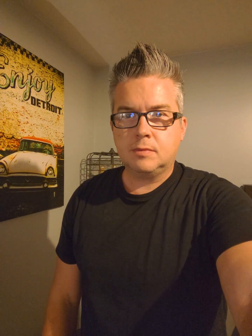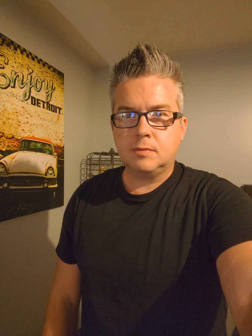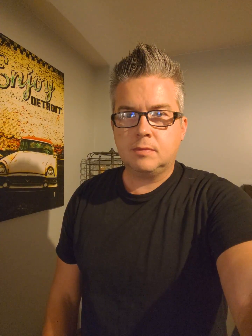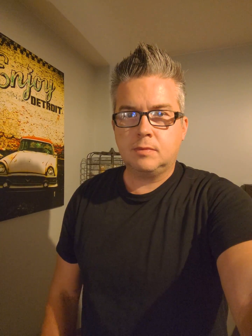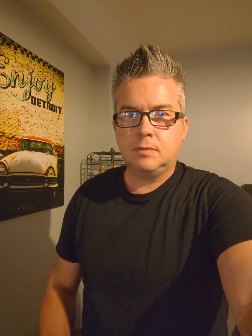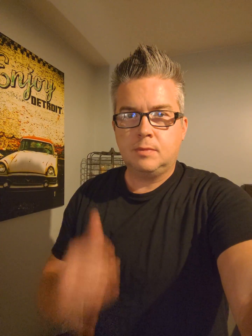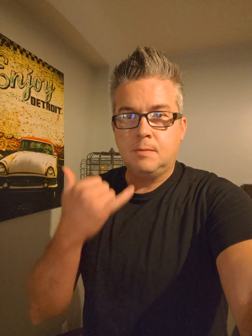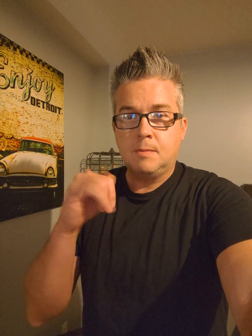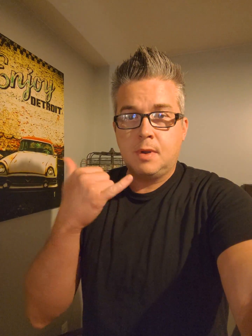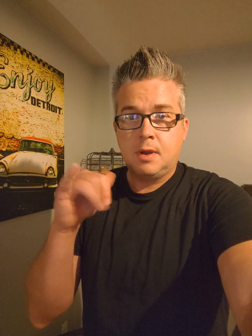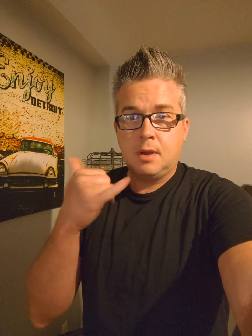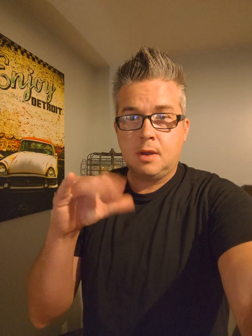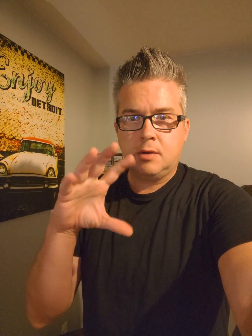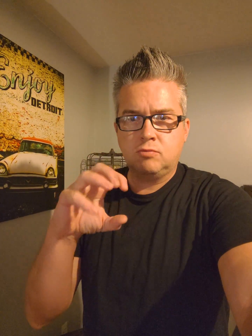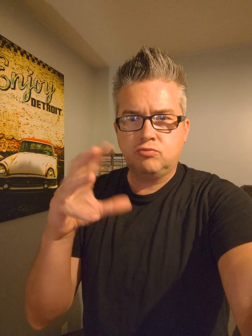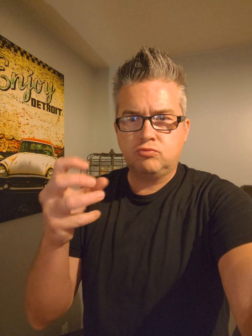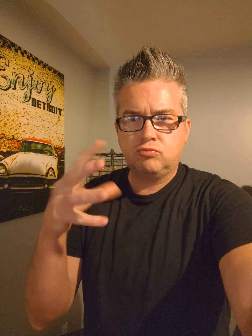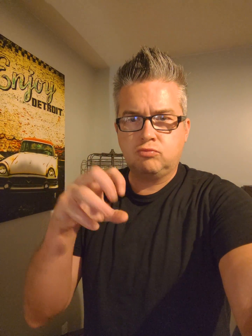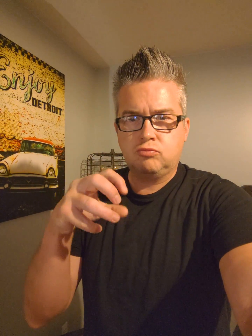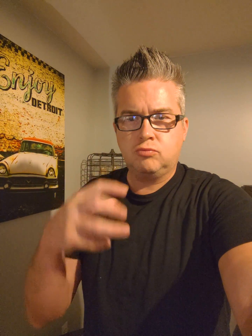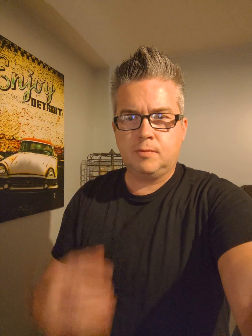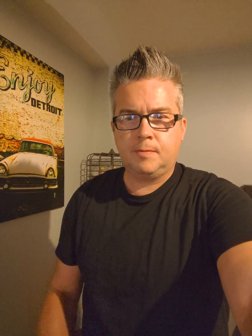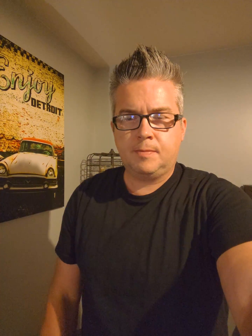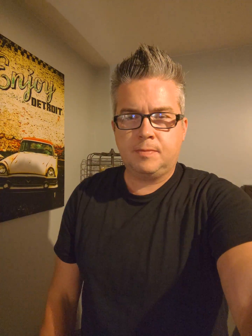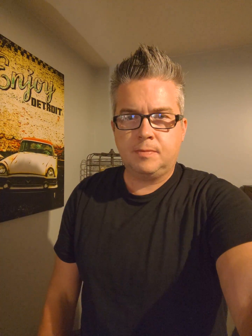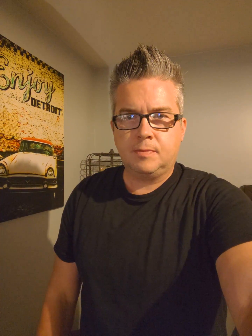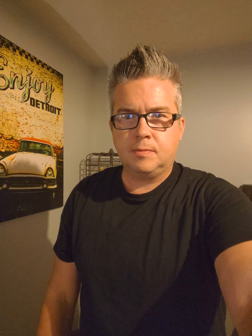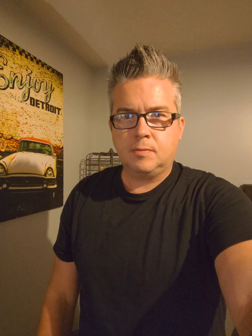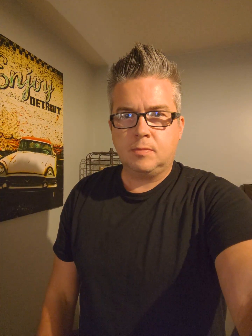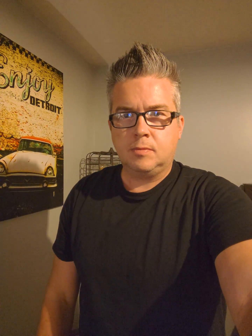play dough